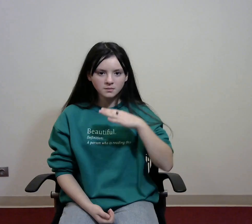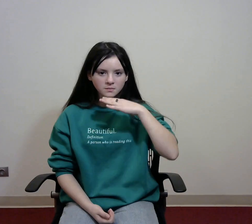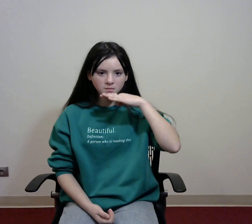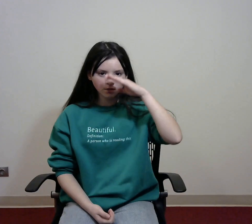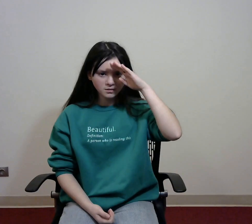ata